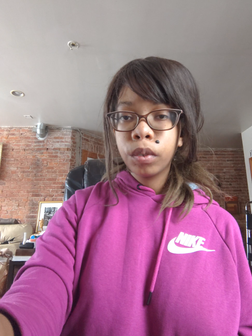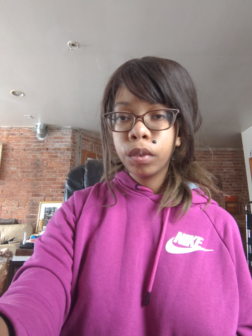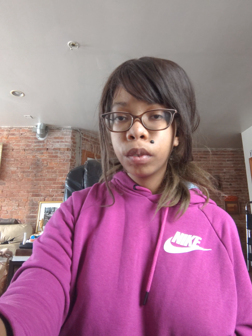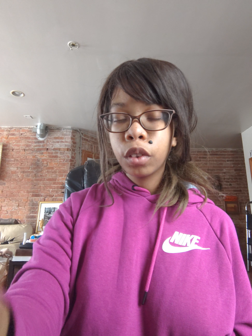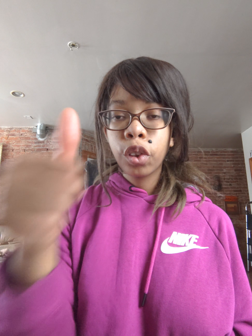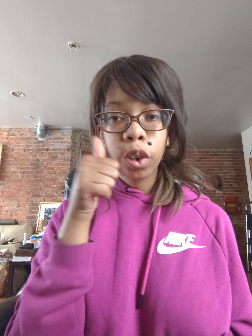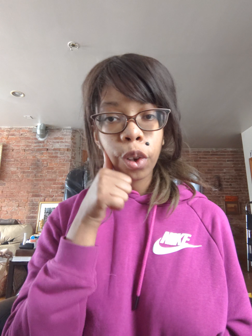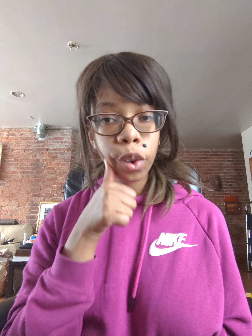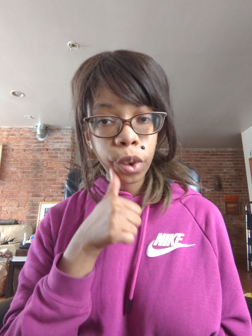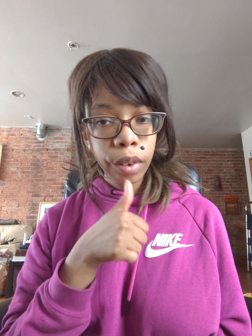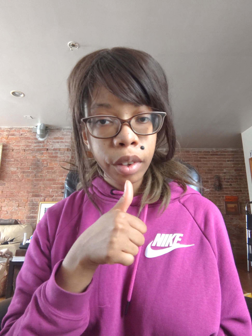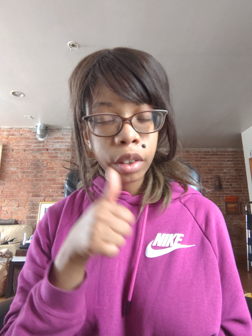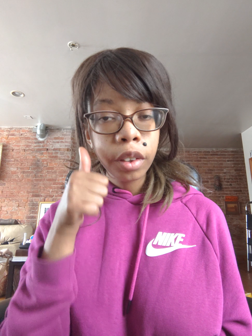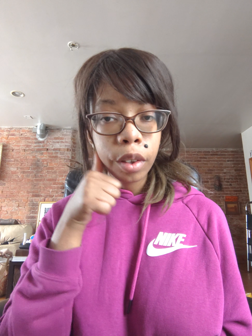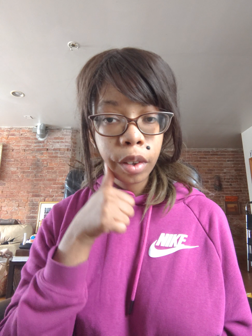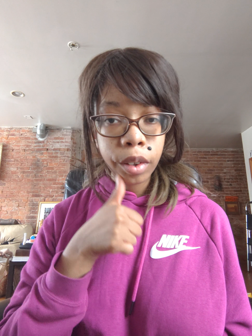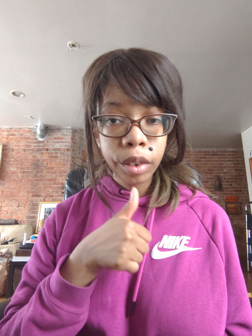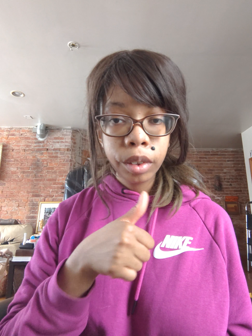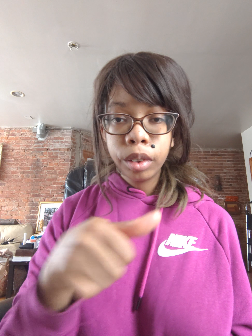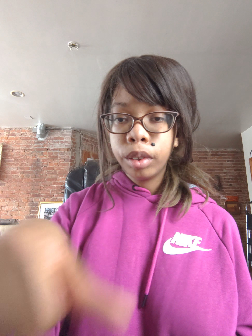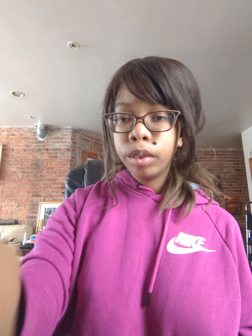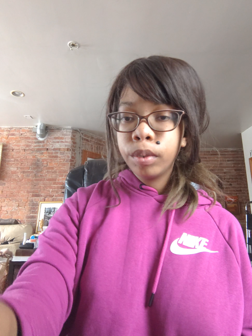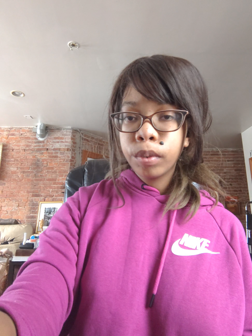girl